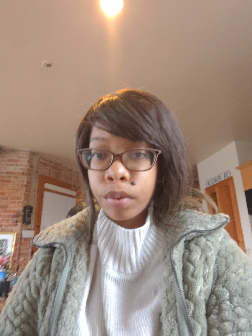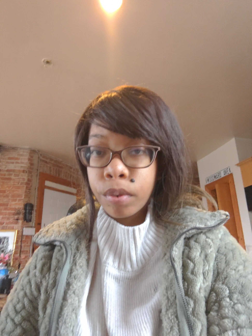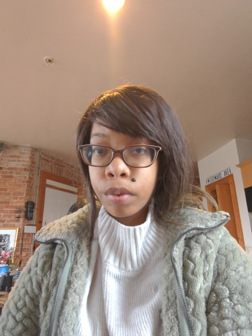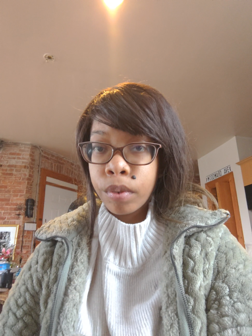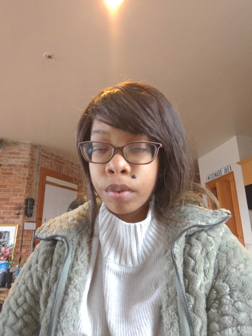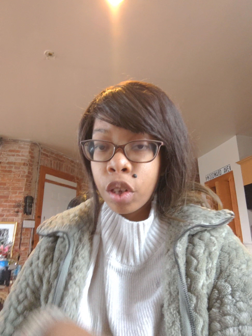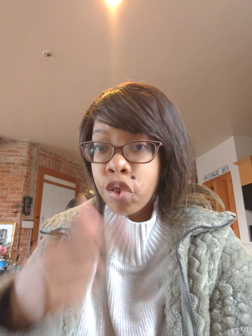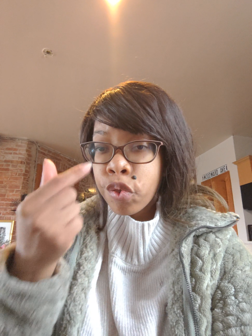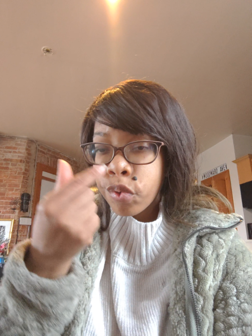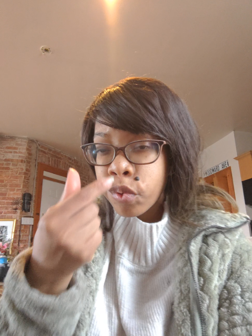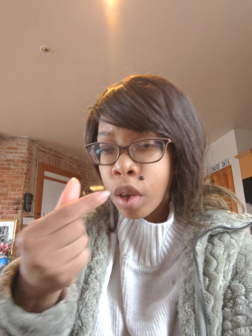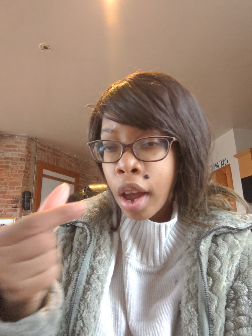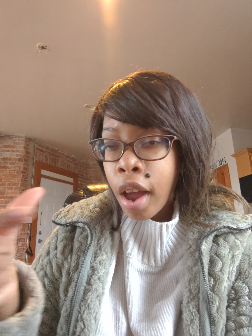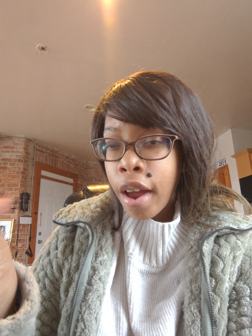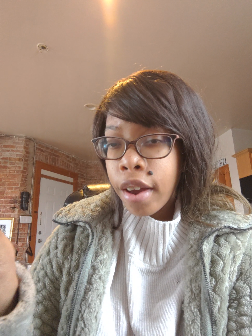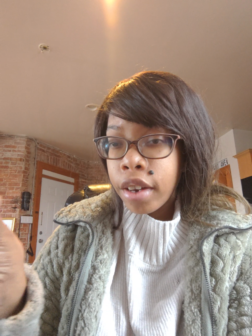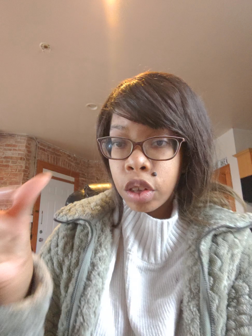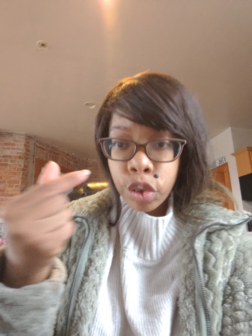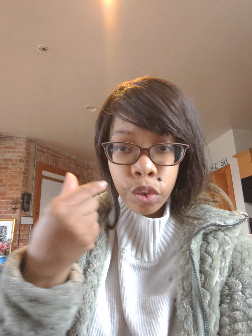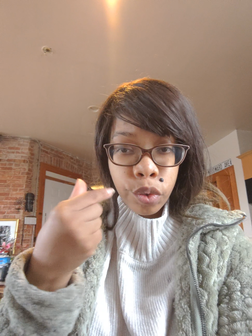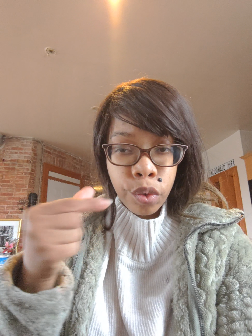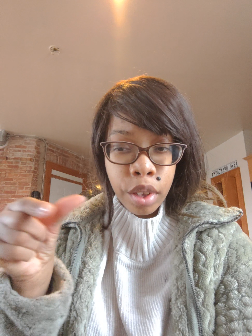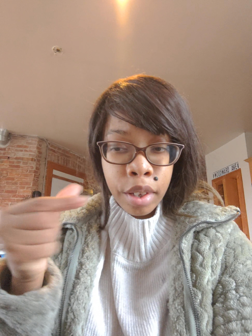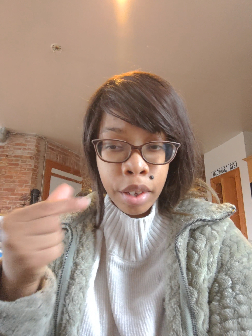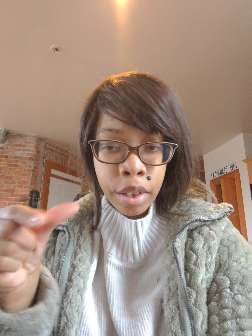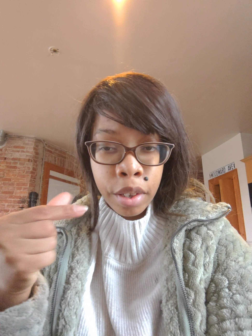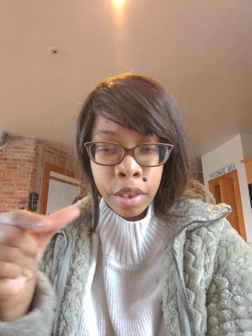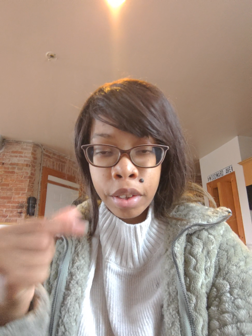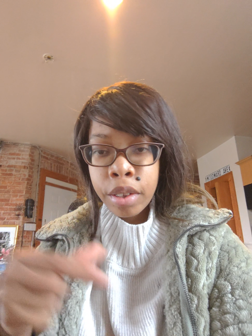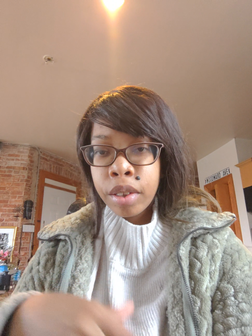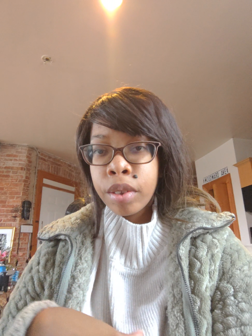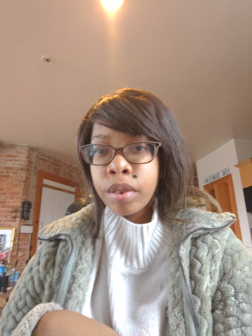green